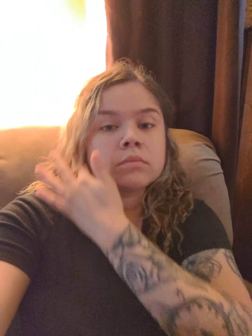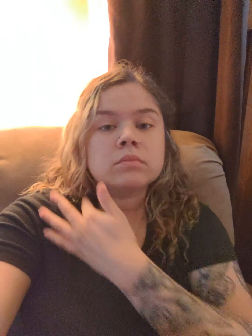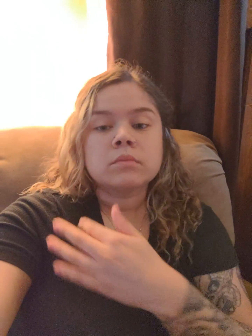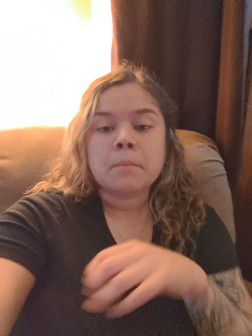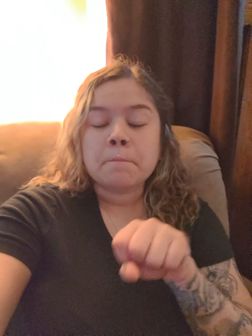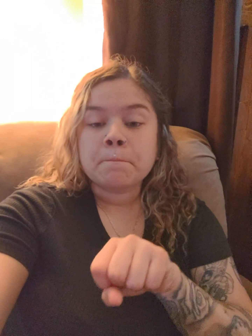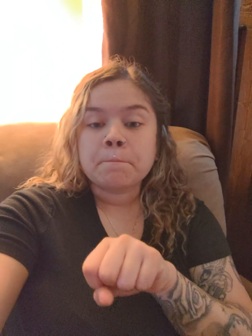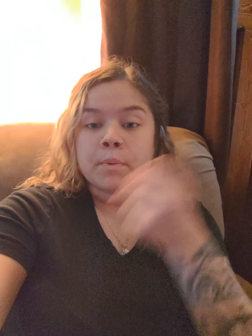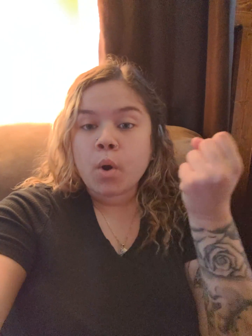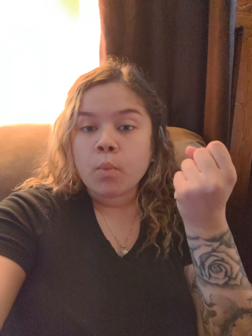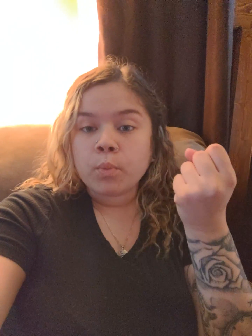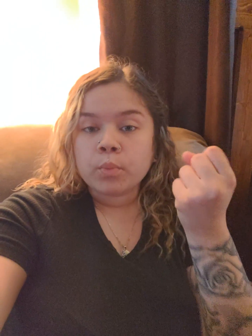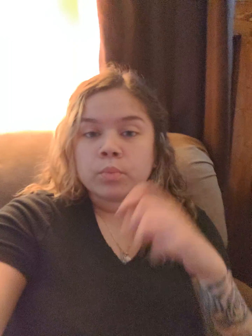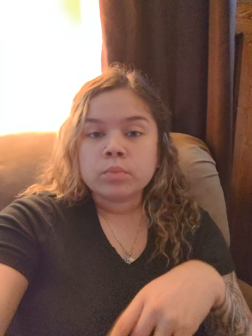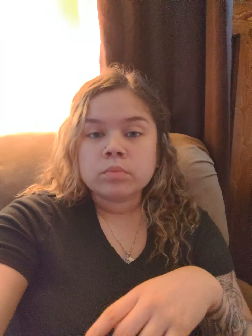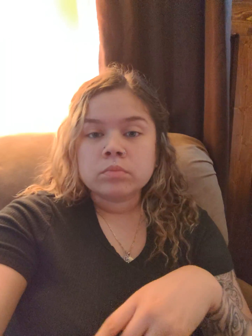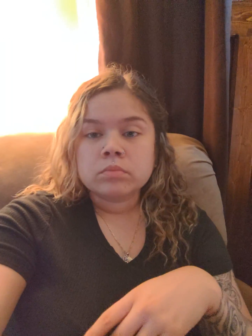broken